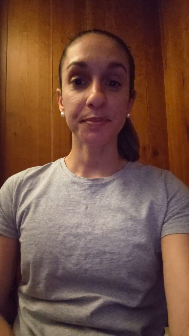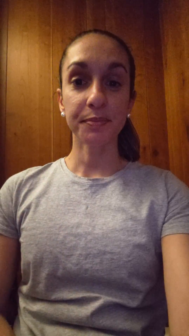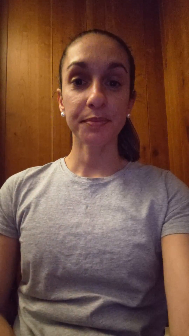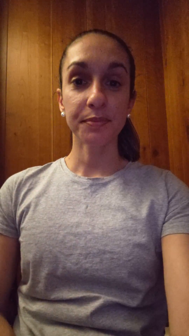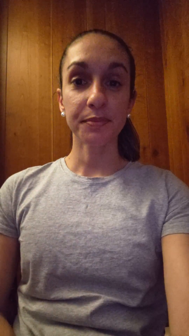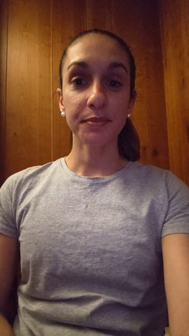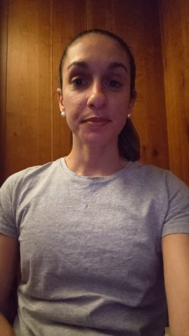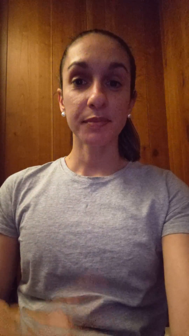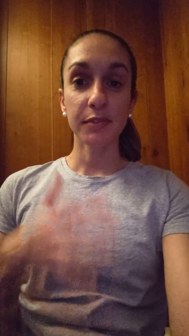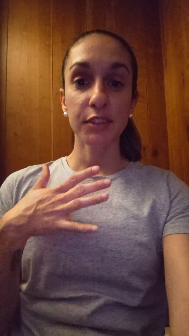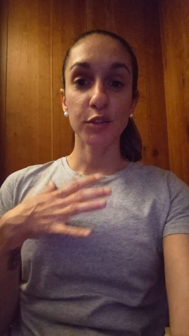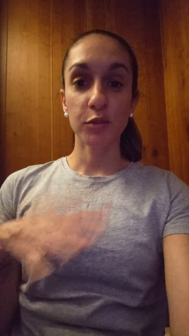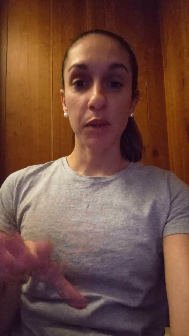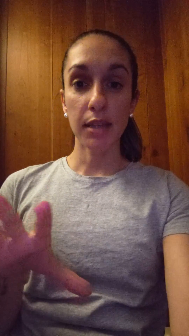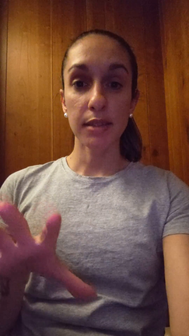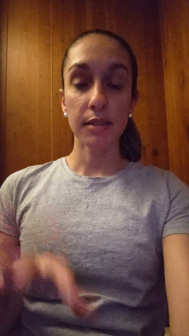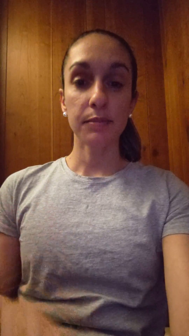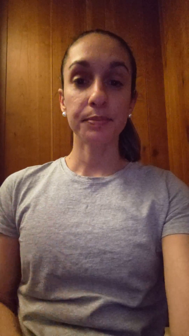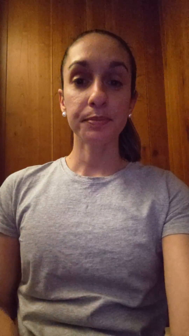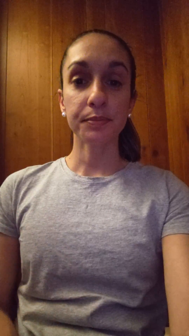dress